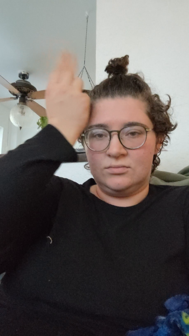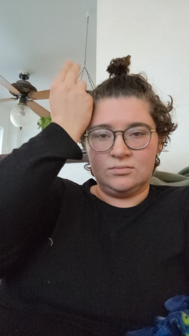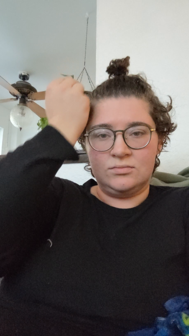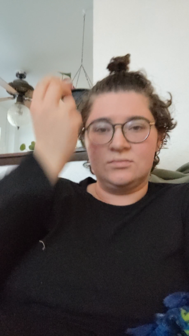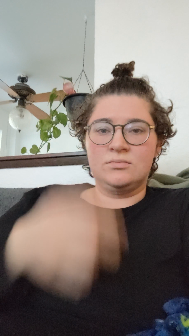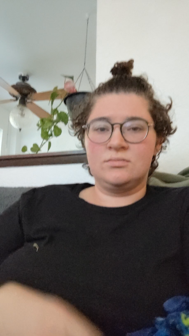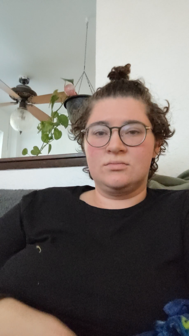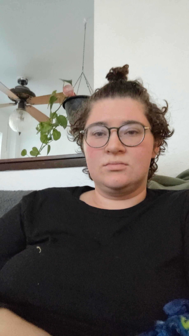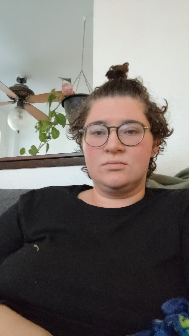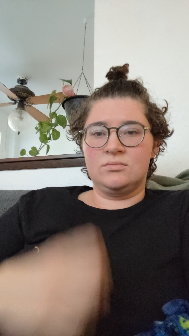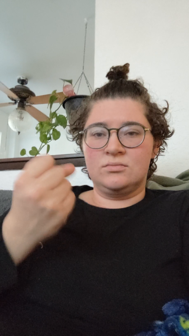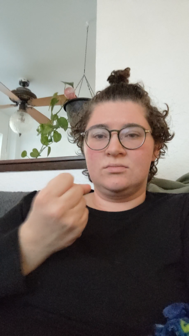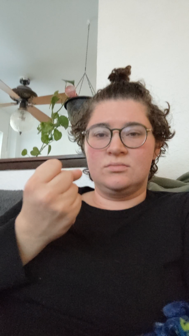hold